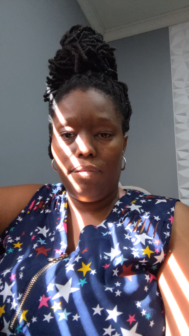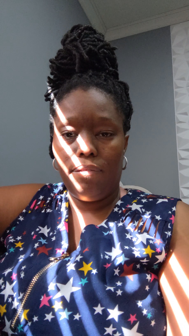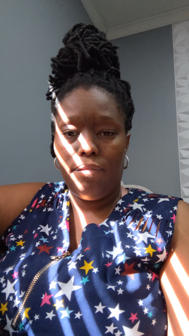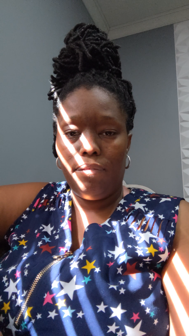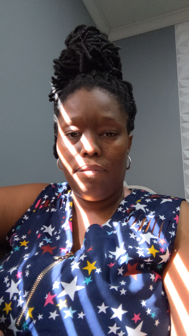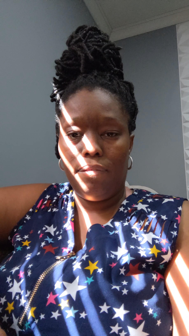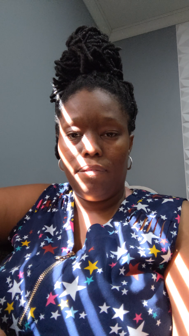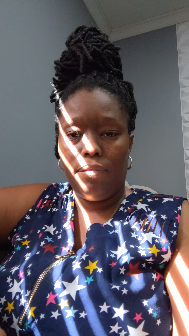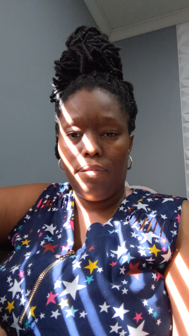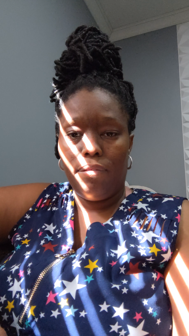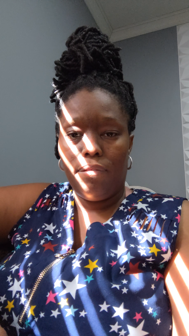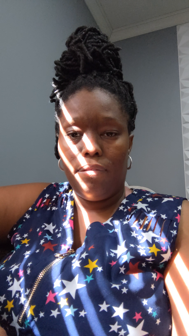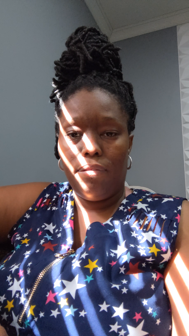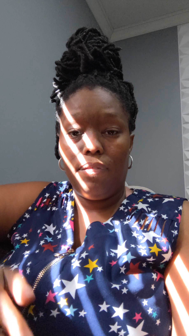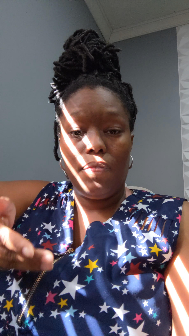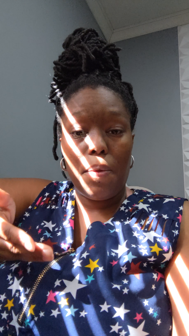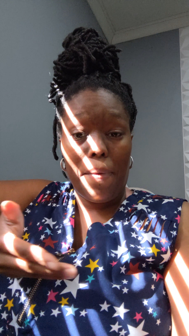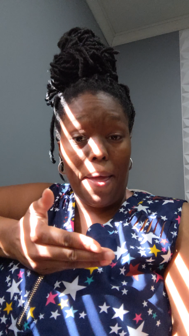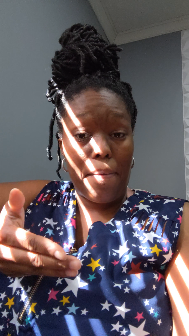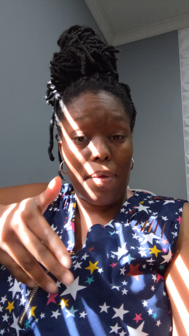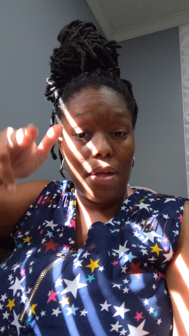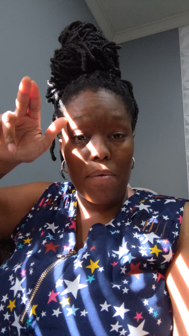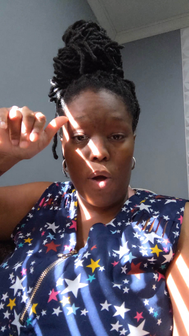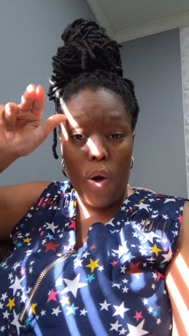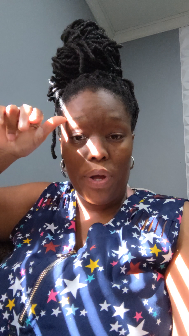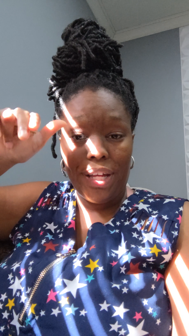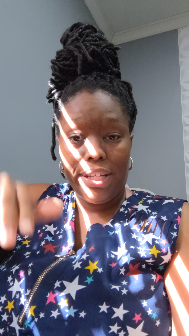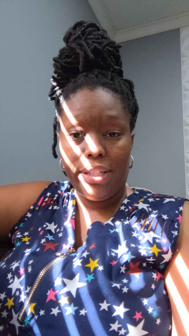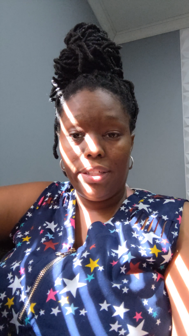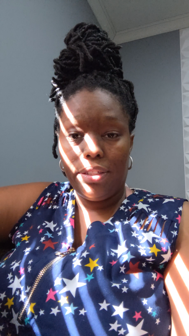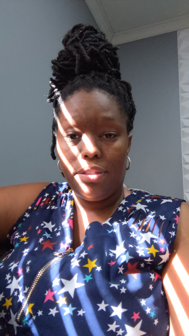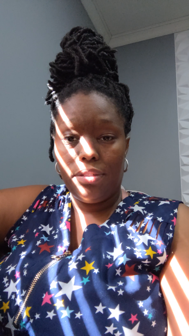pony